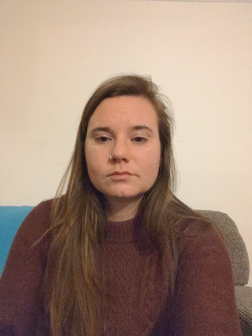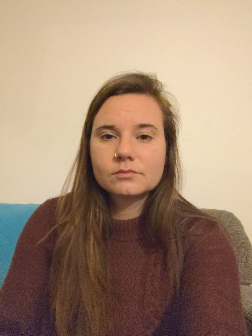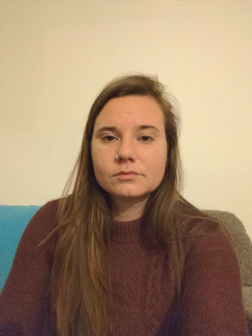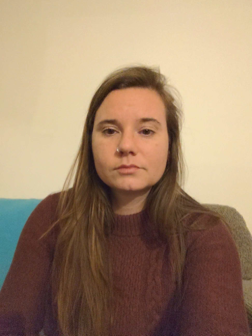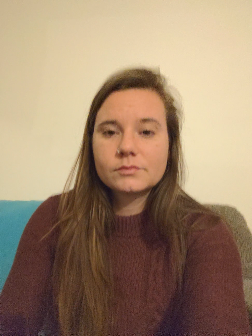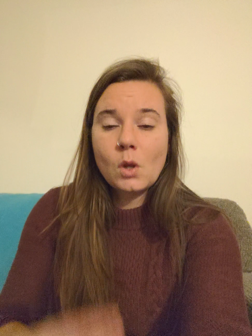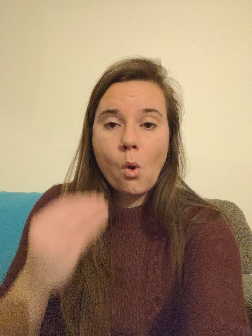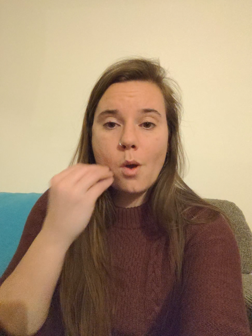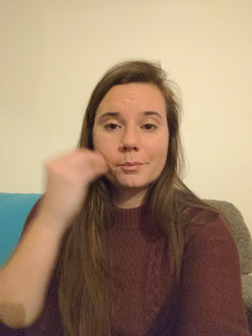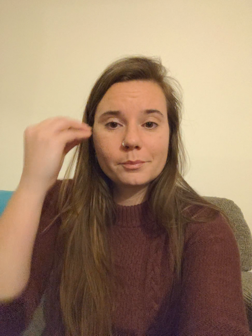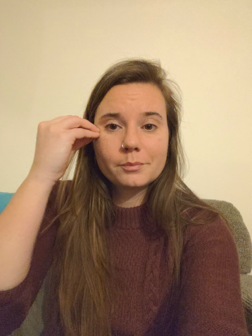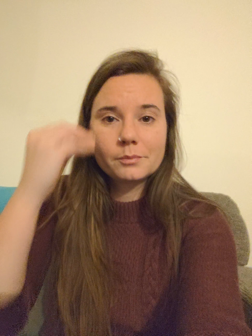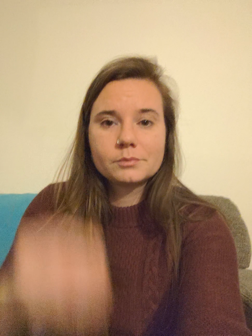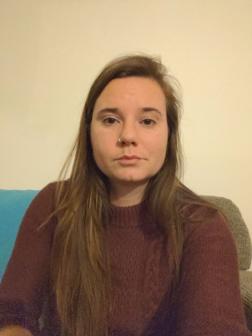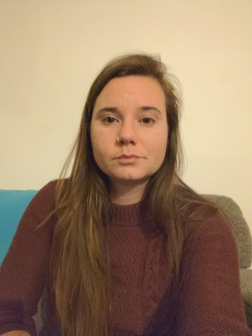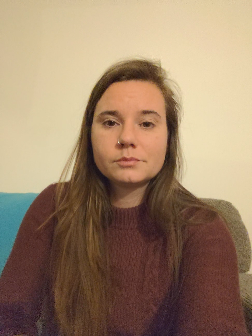home